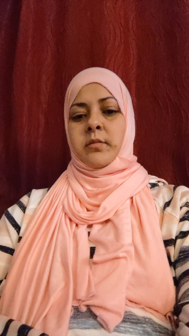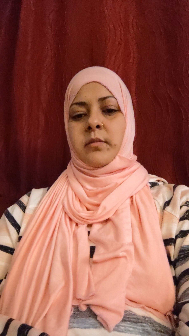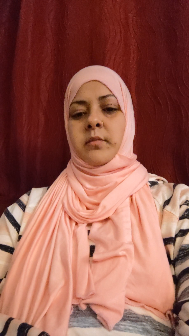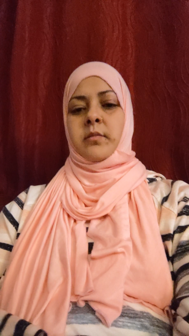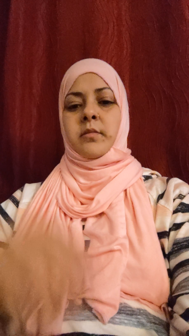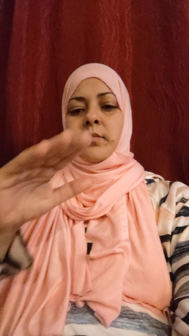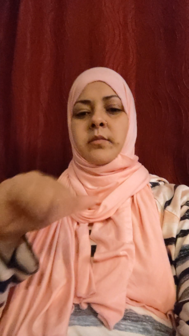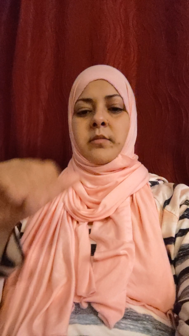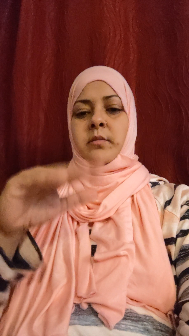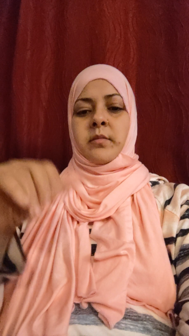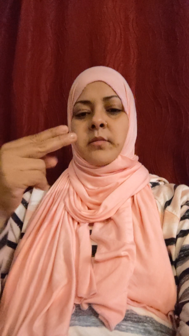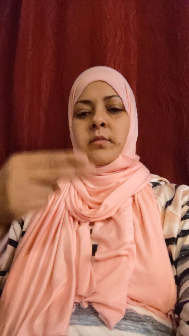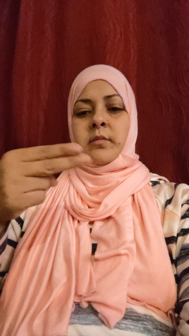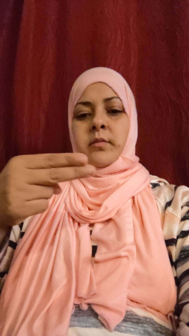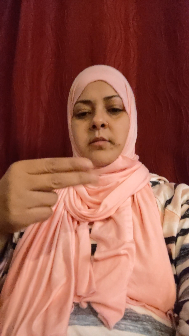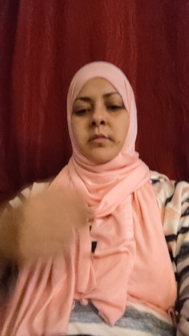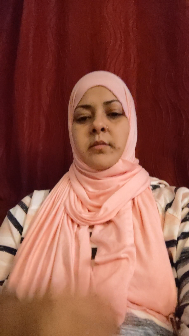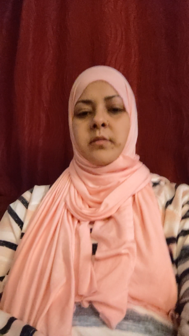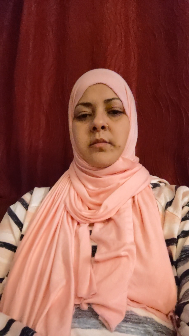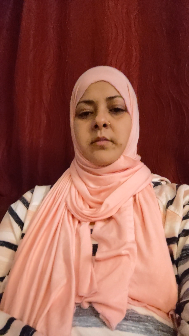pet's name